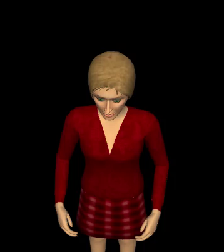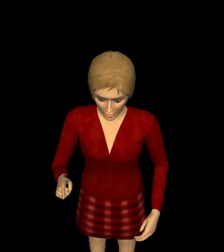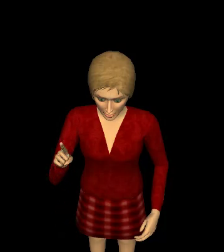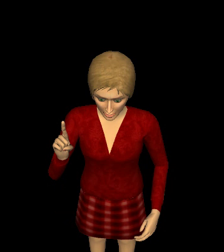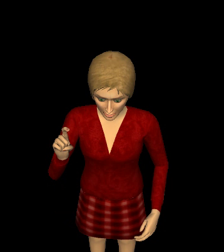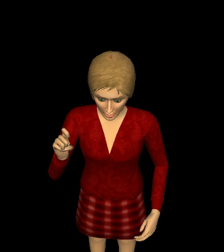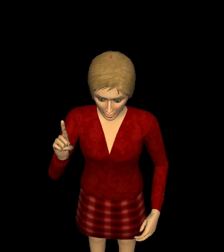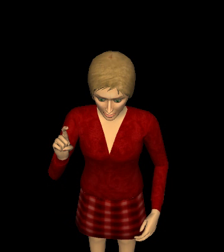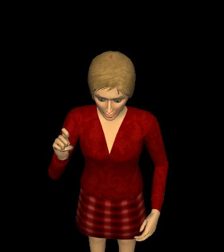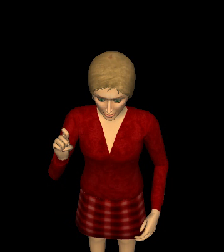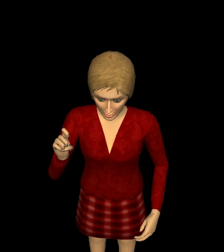ماء